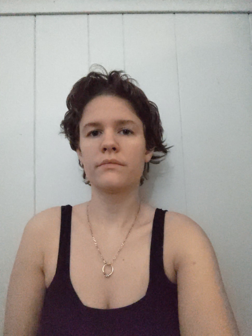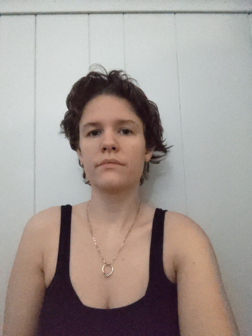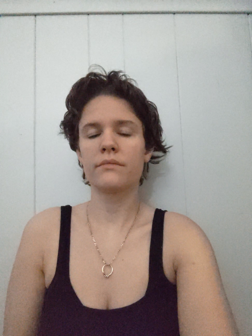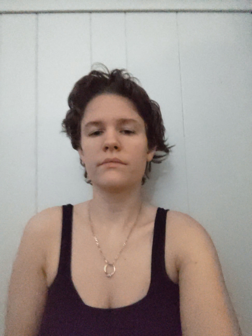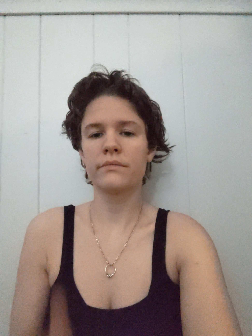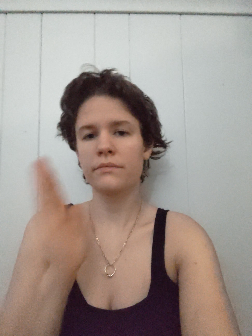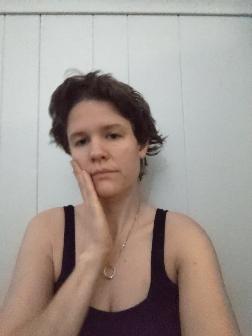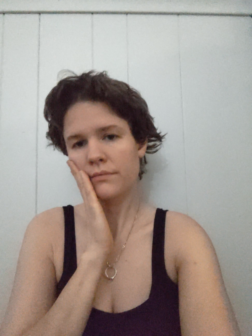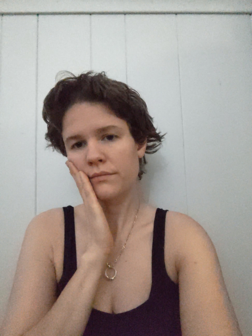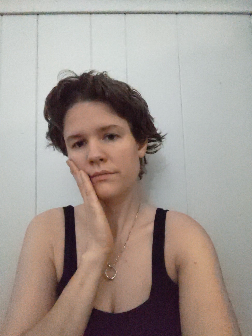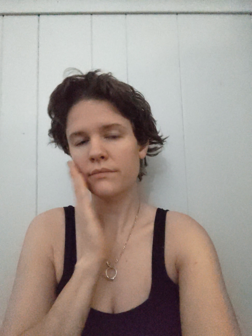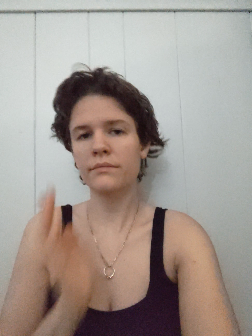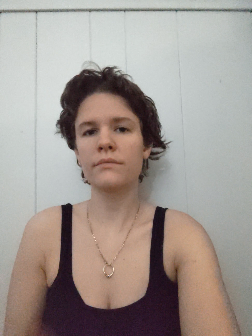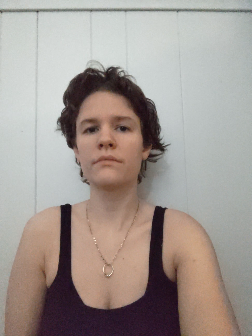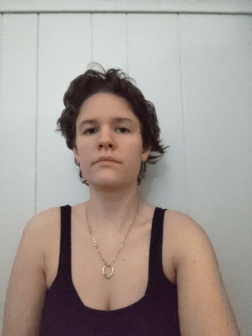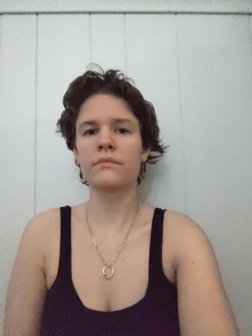bed